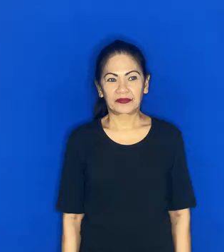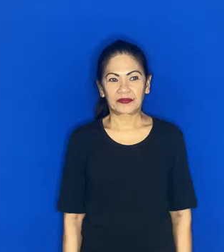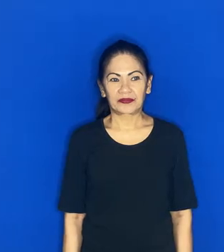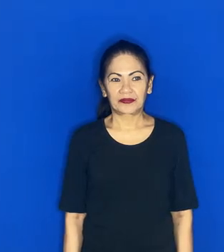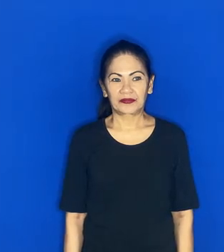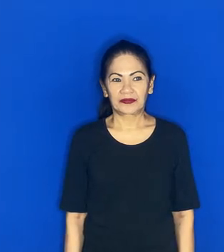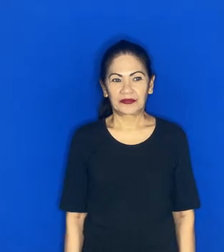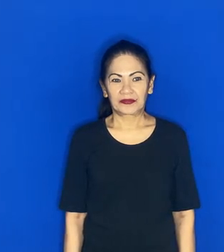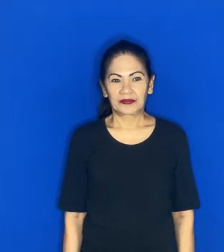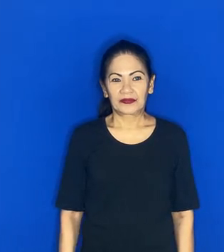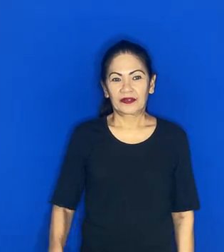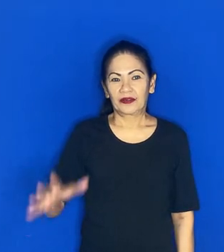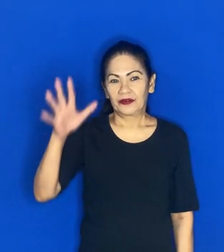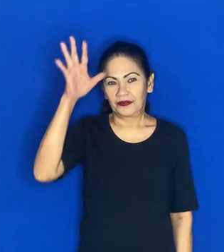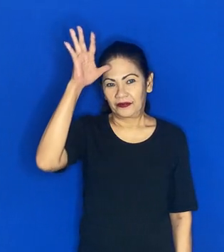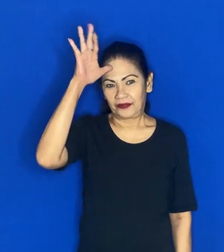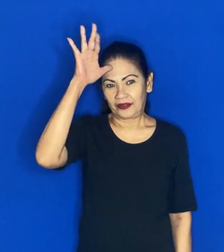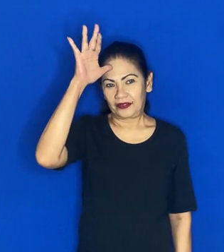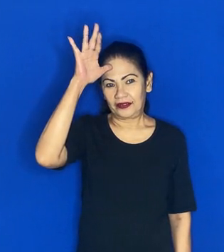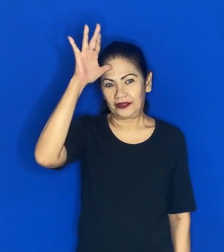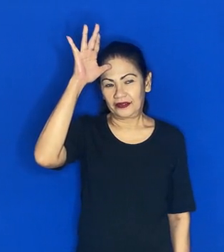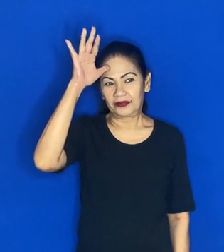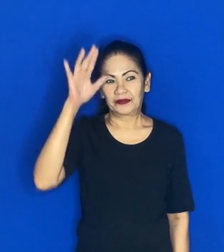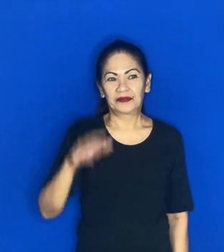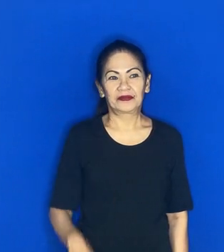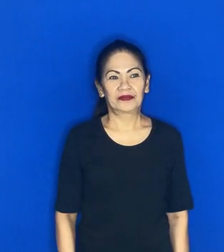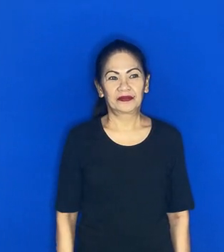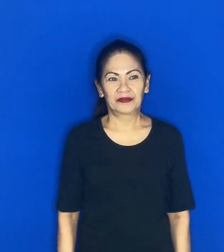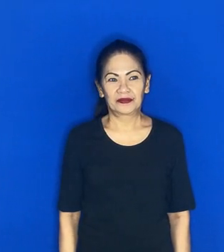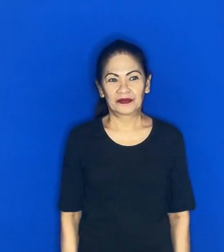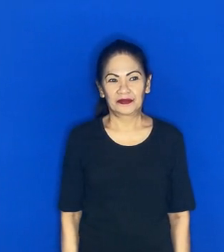father